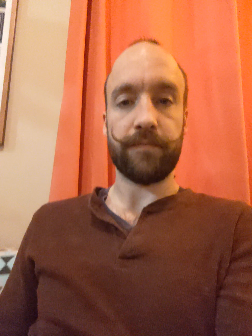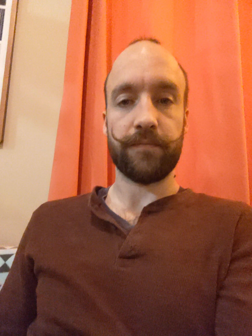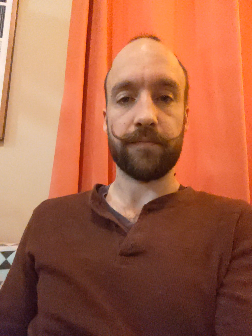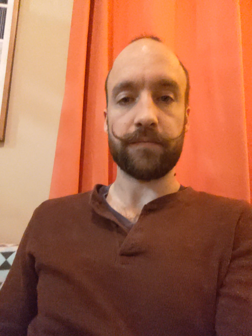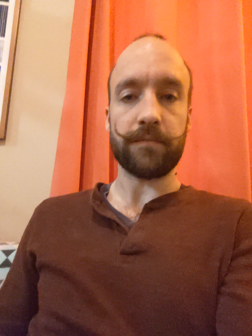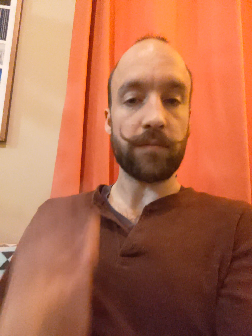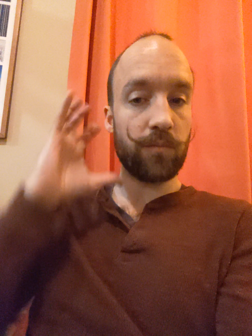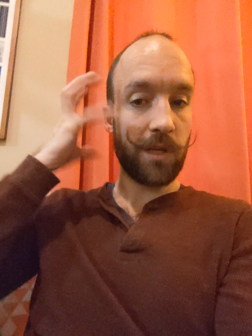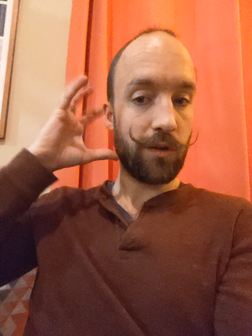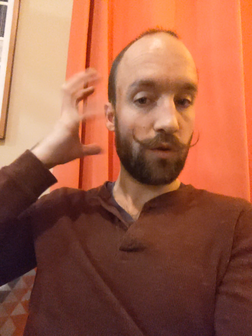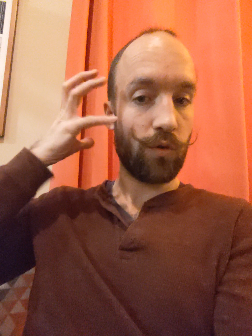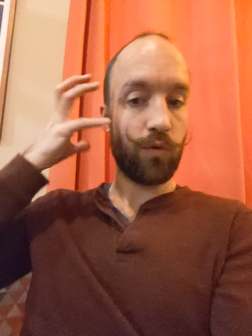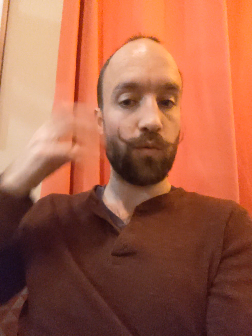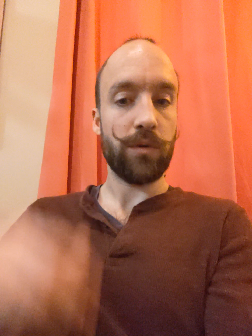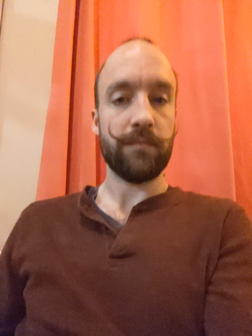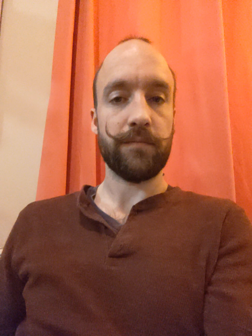radio